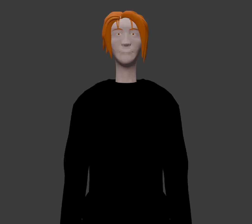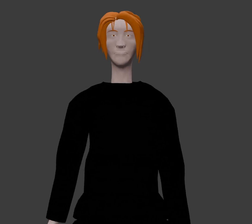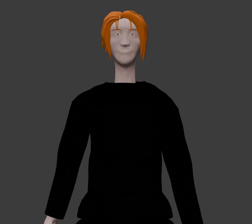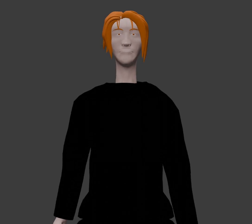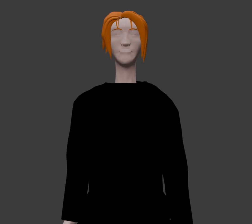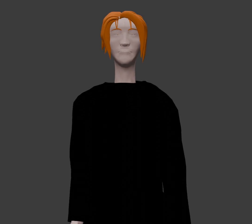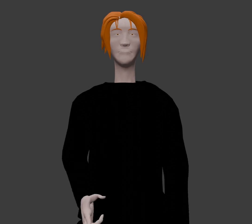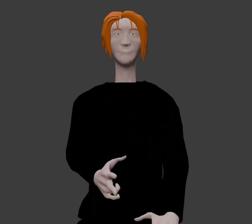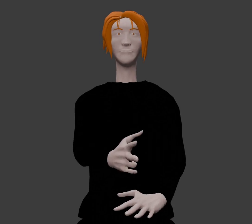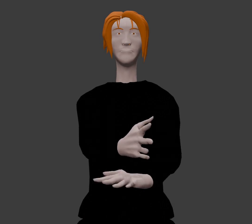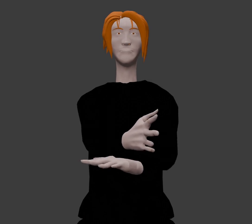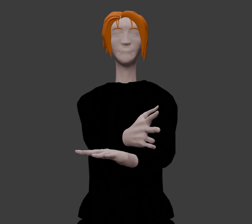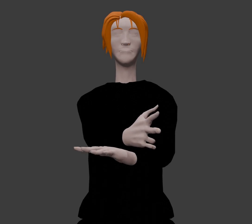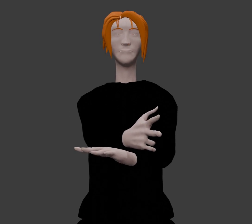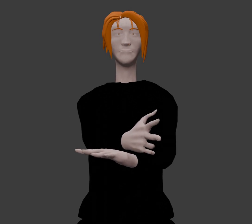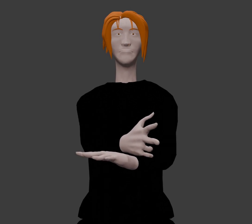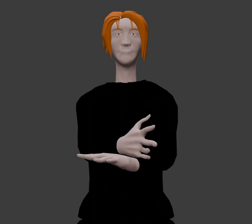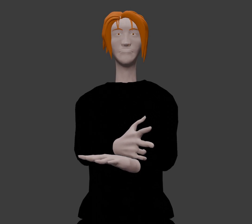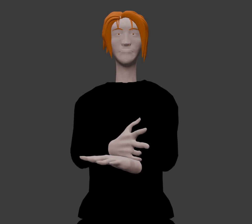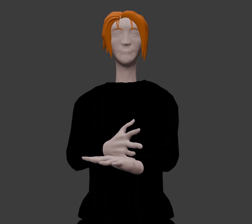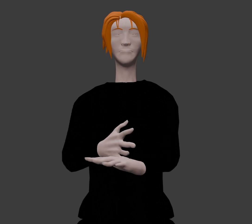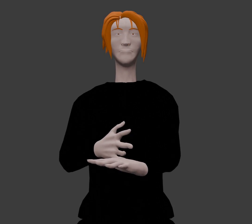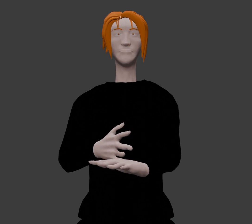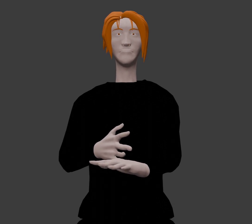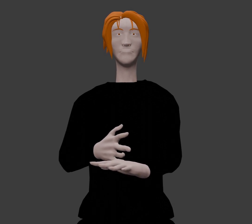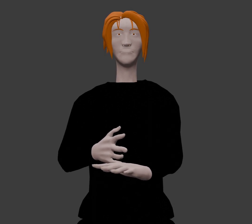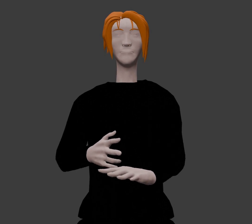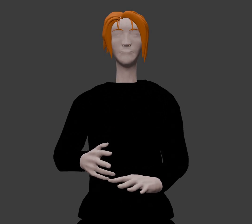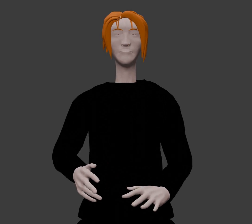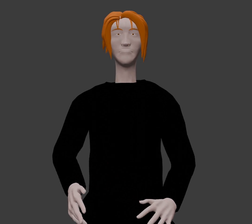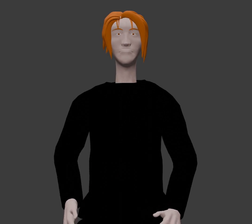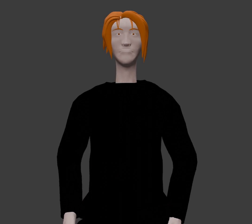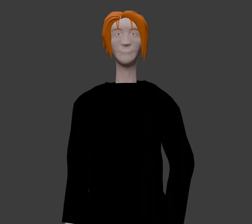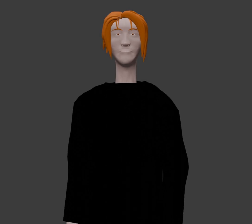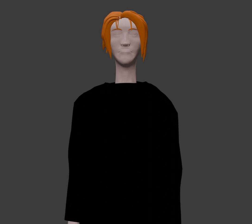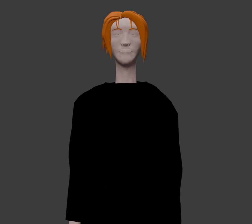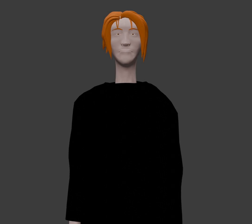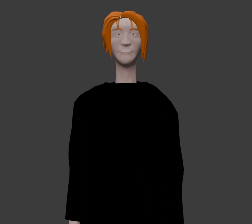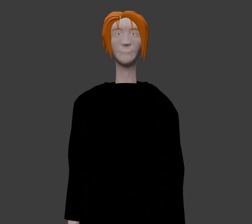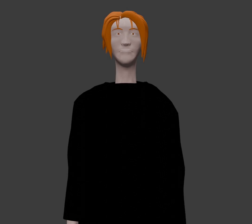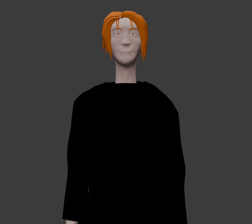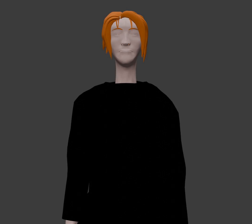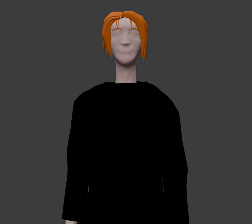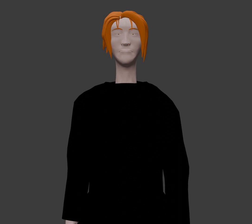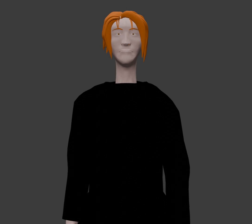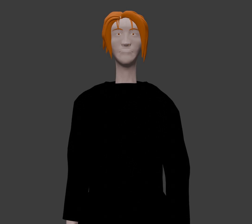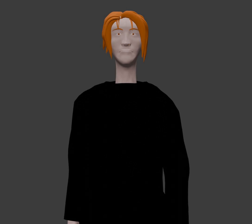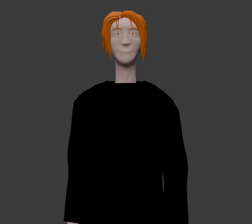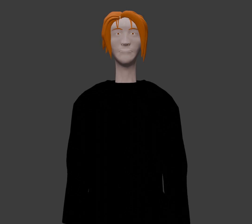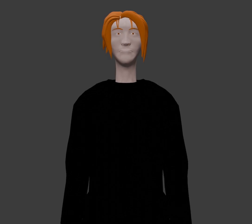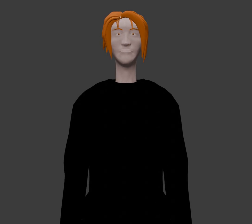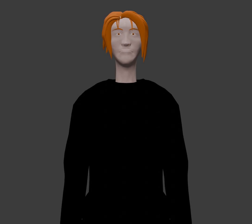Back Up